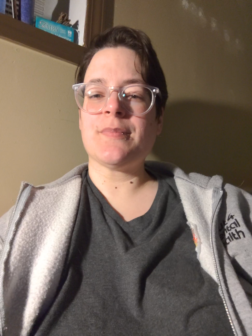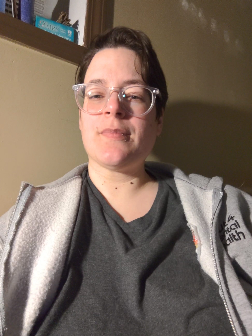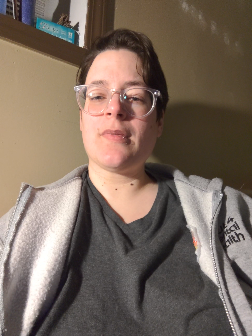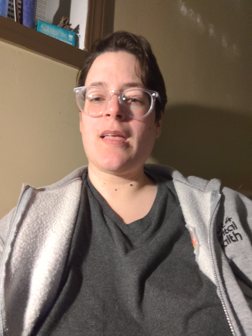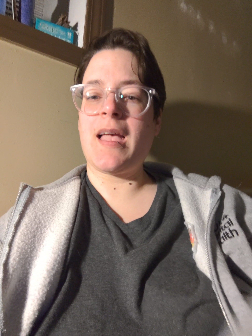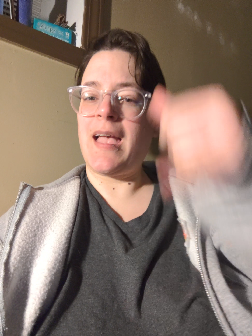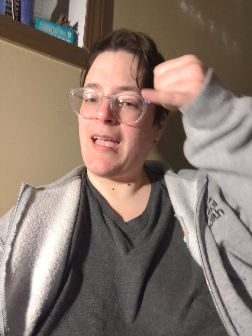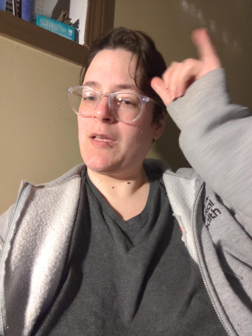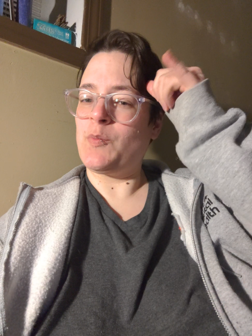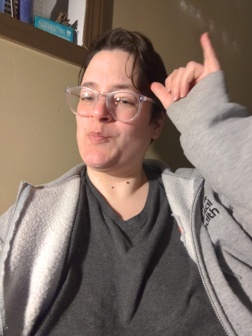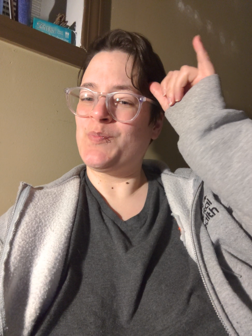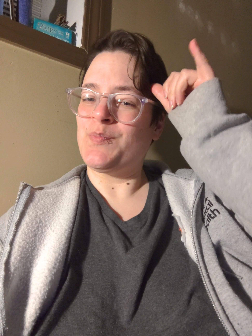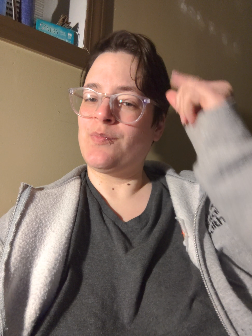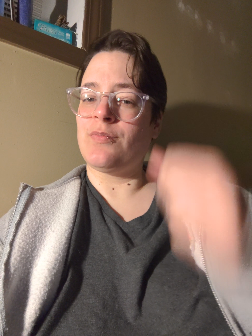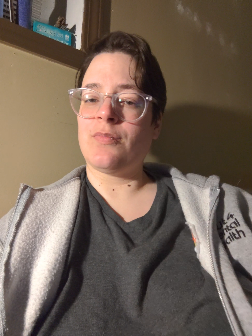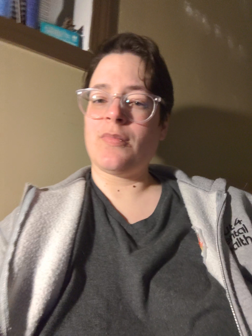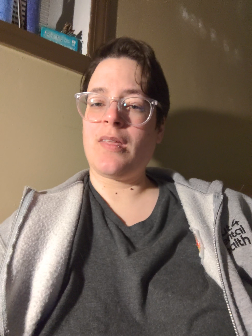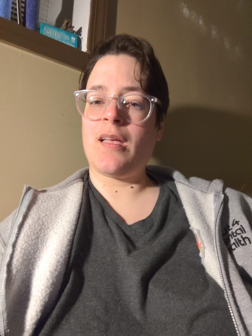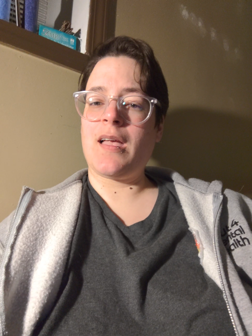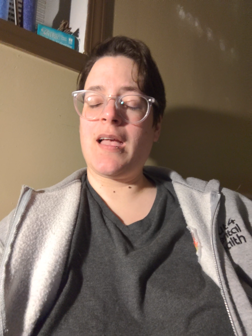cow